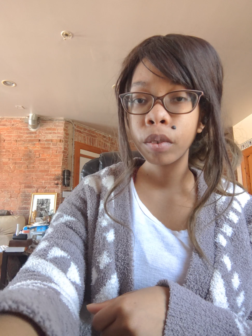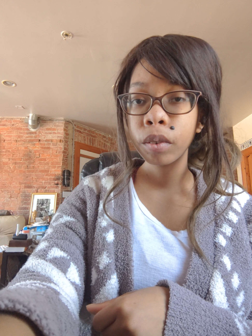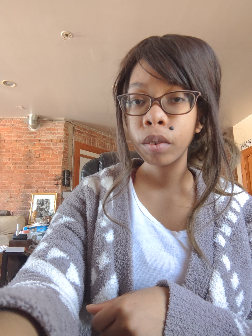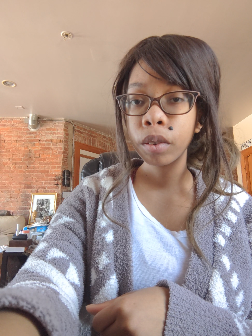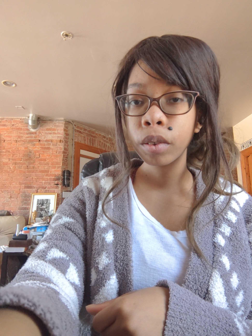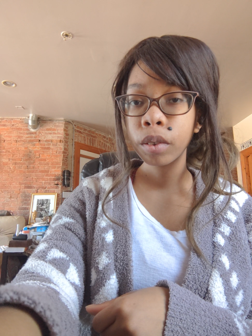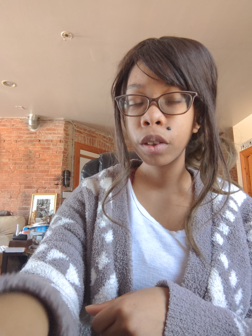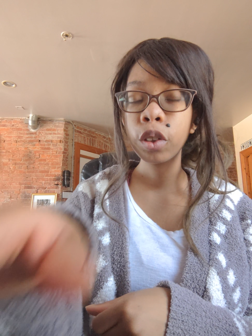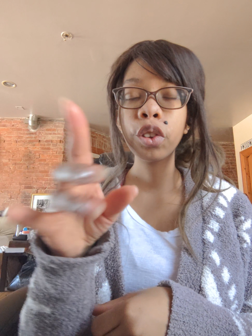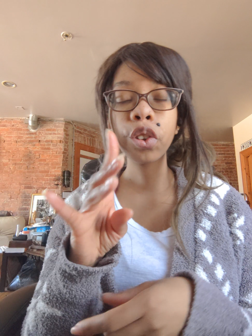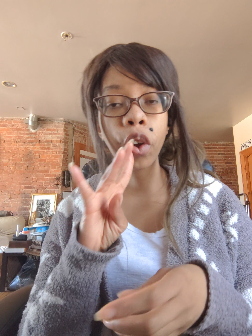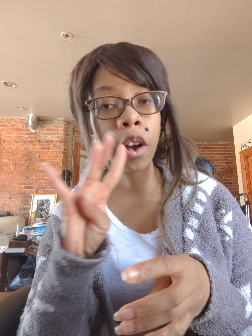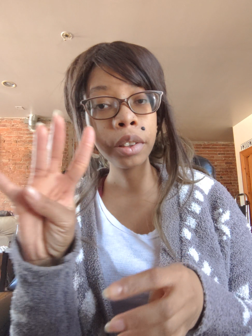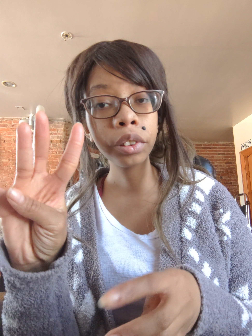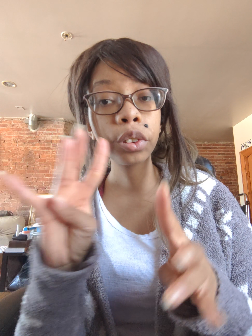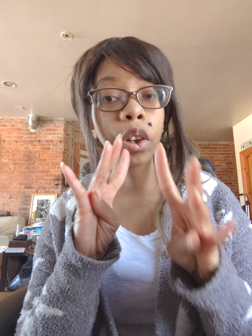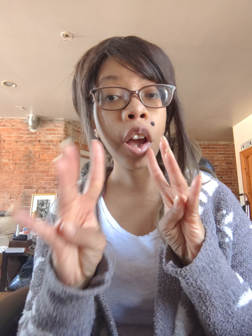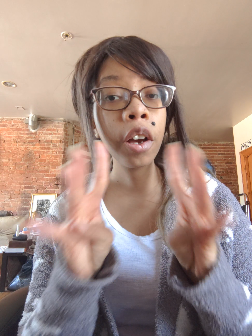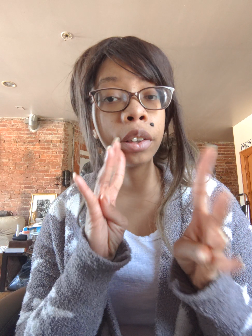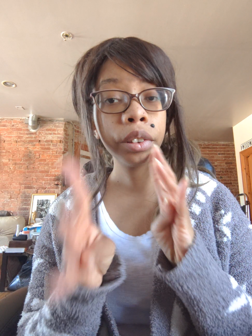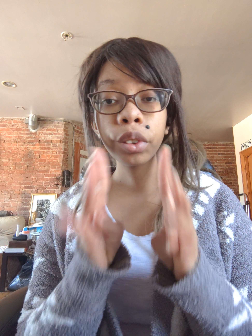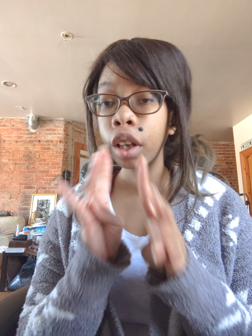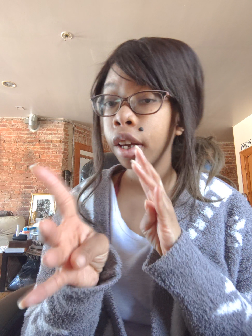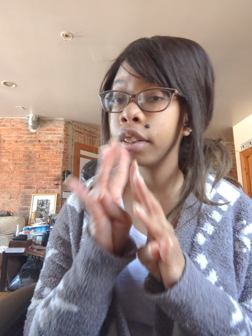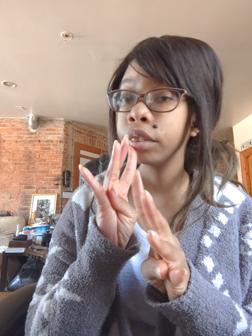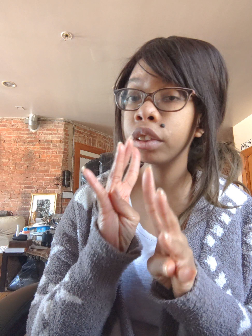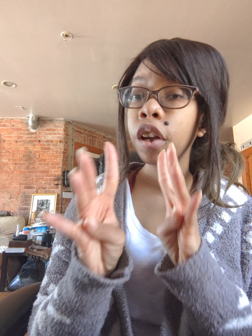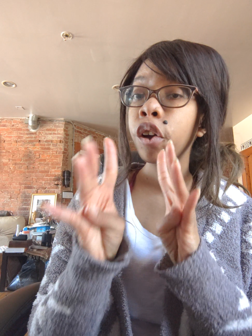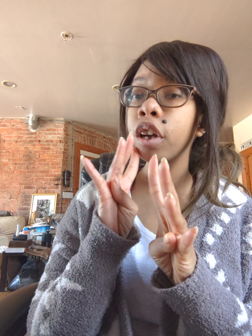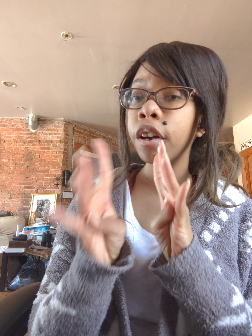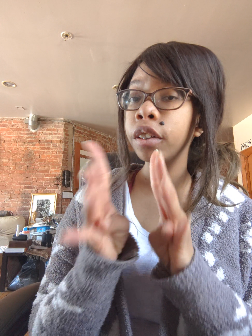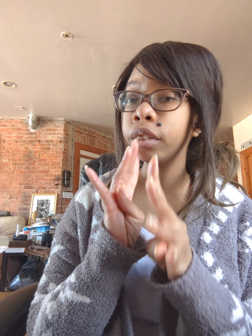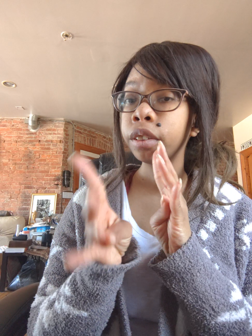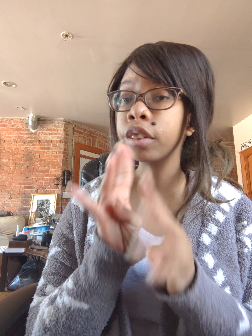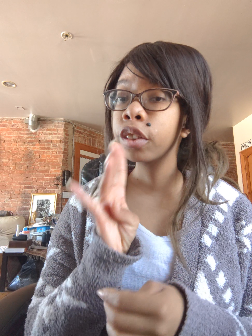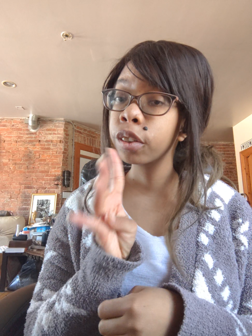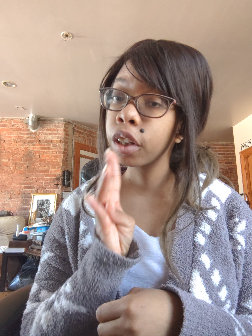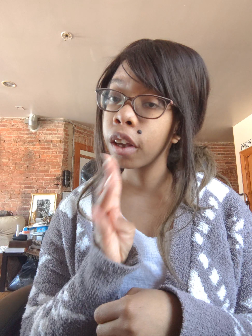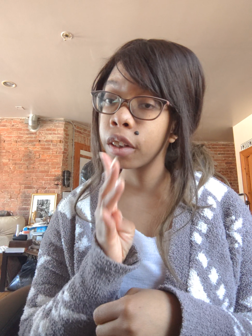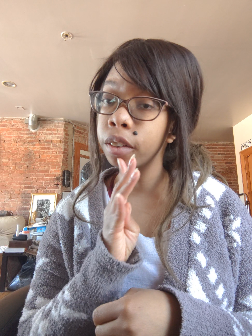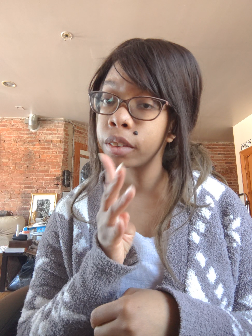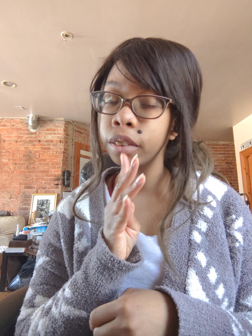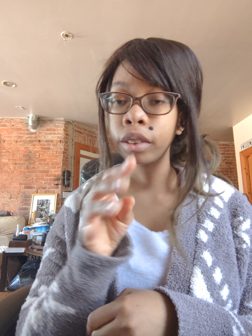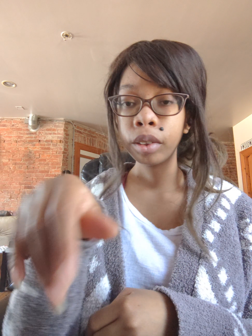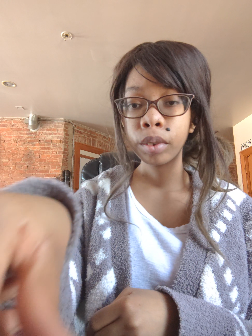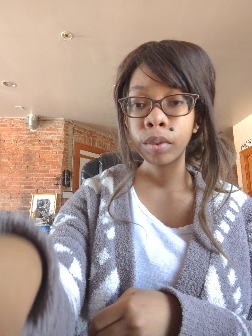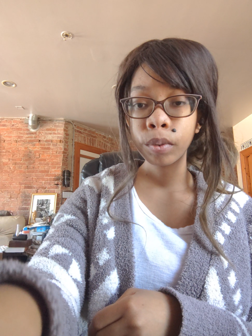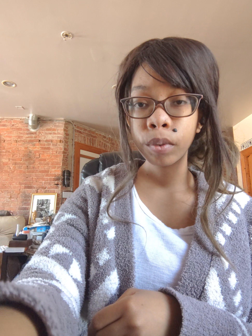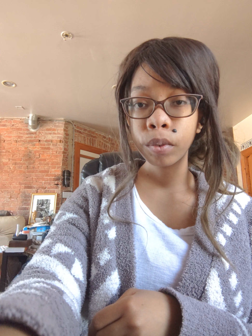talk